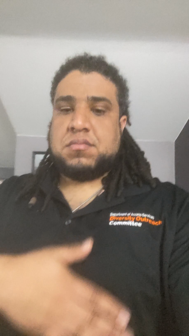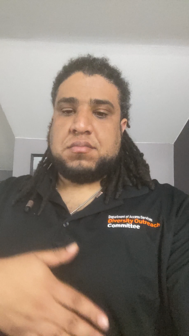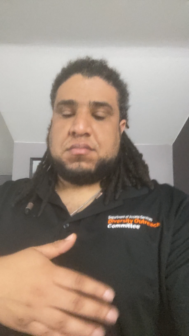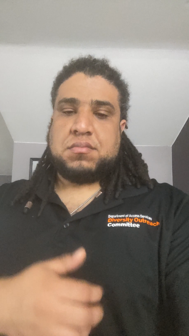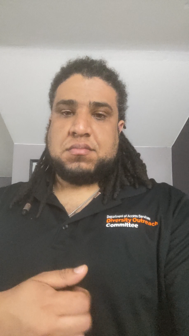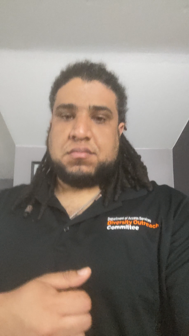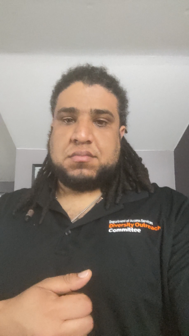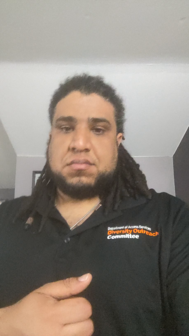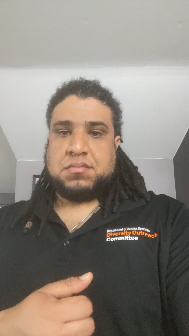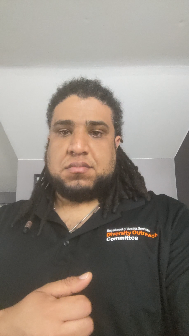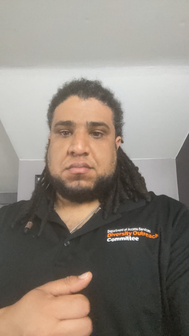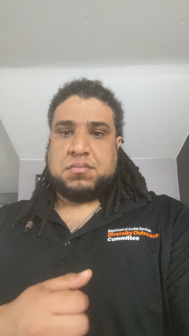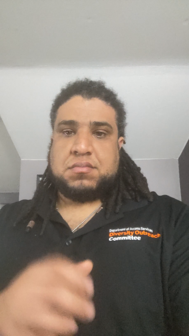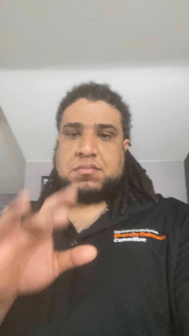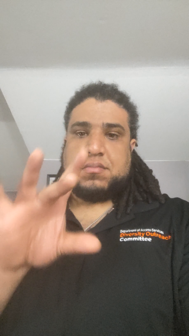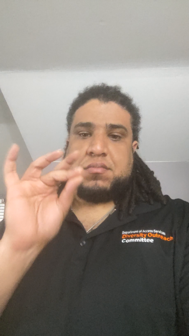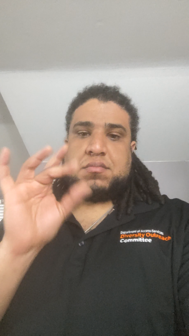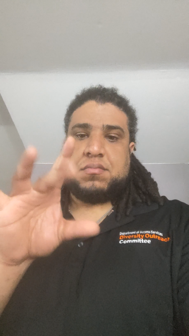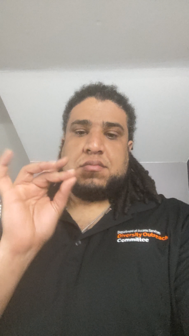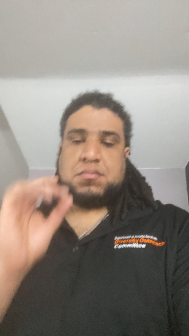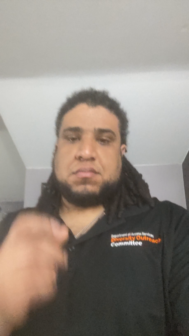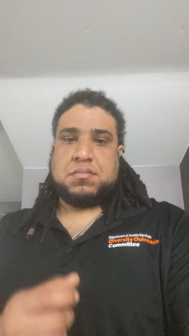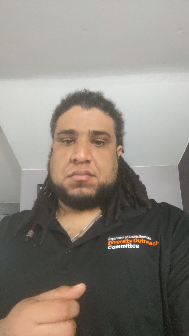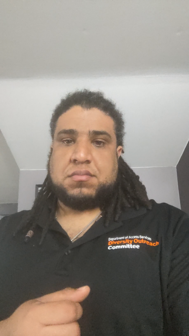choose